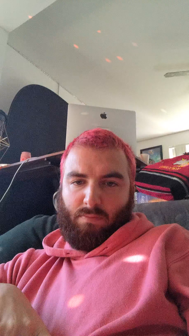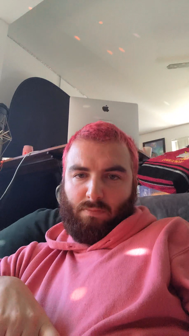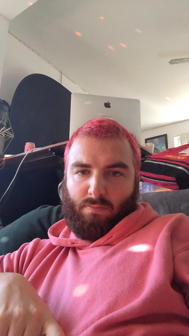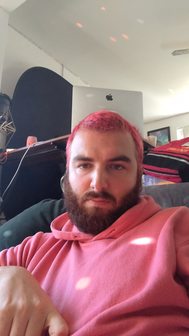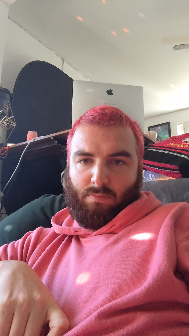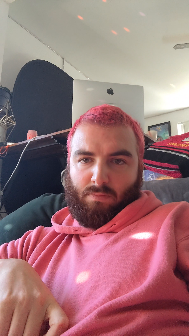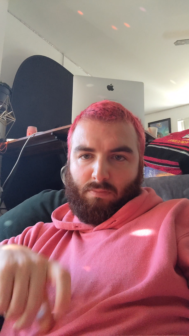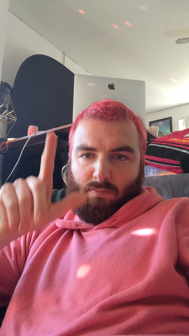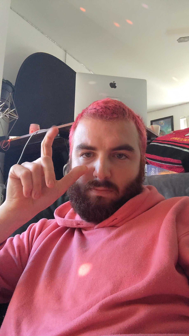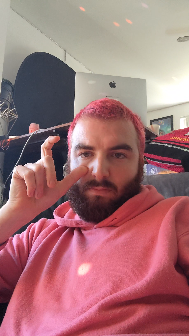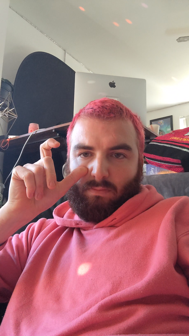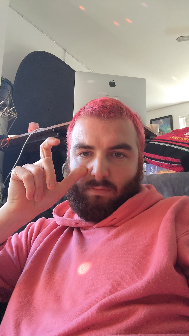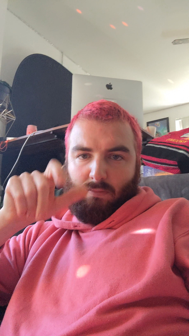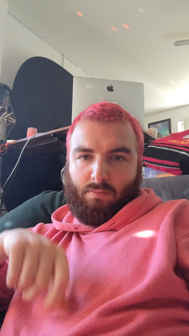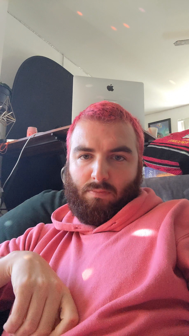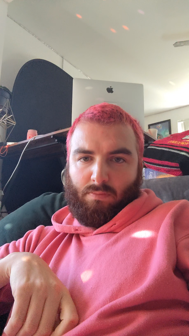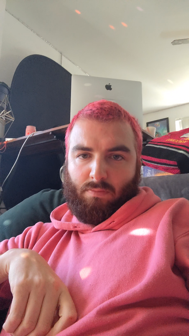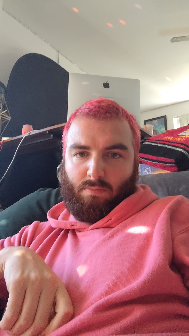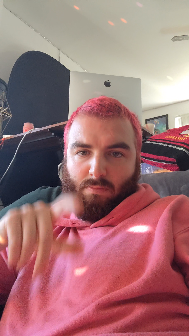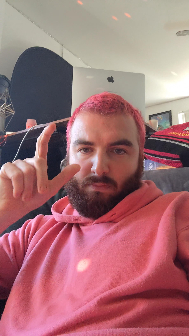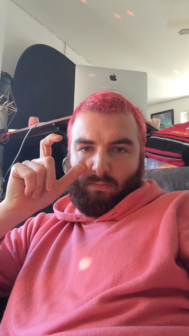camera